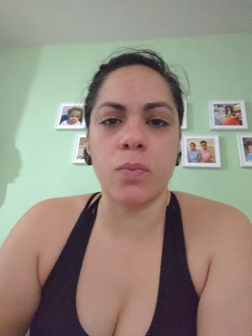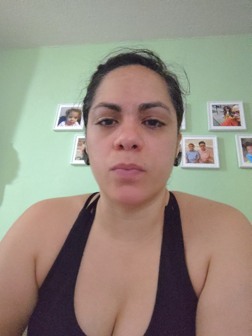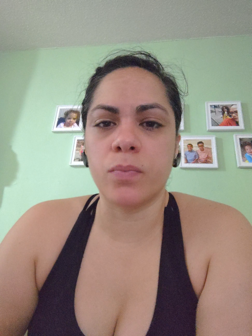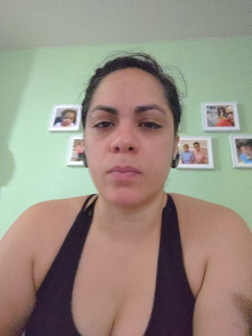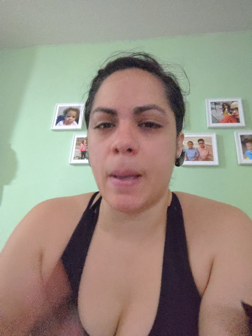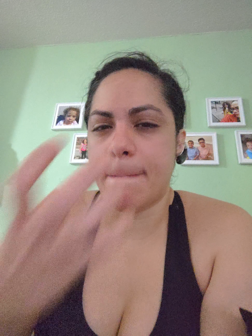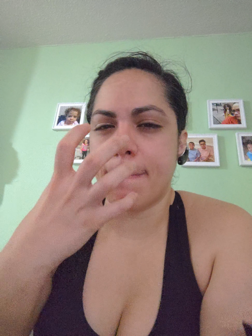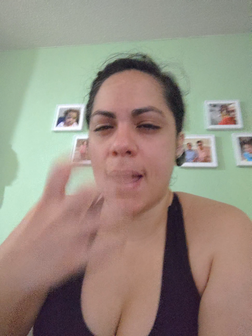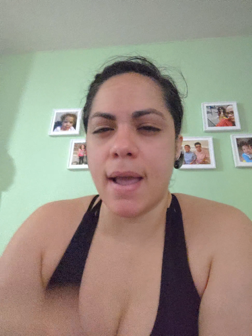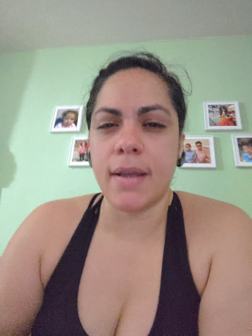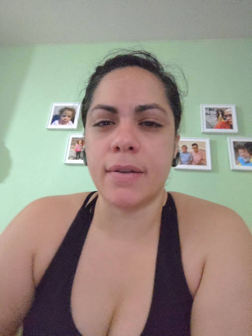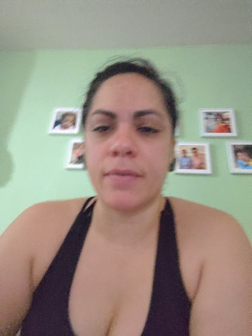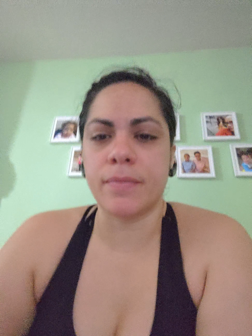mad